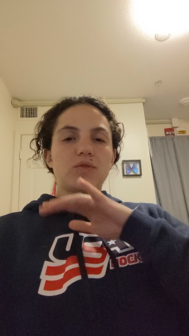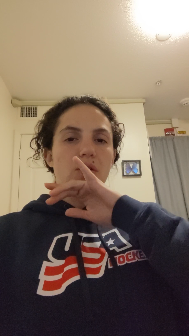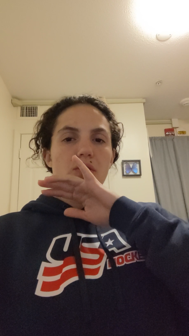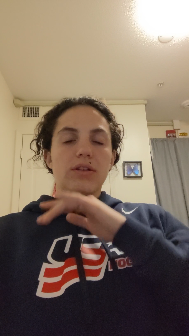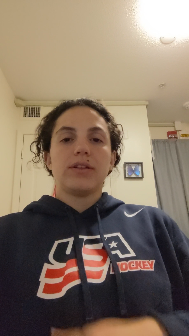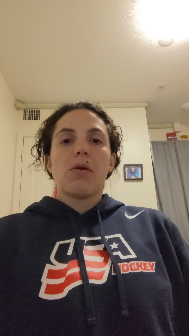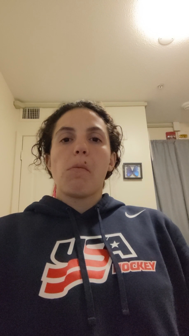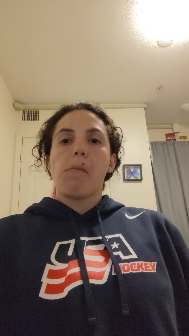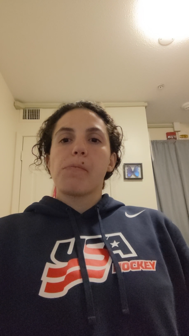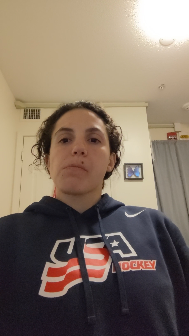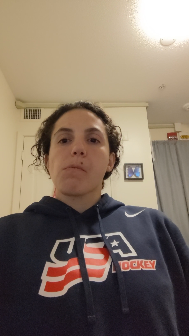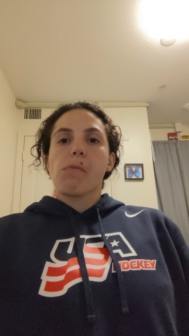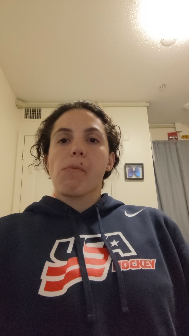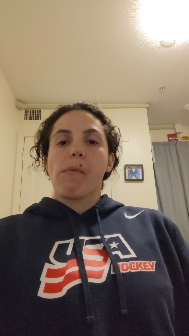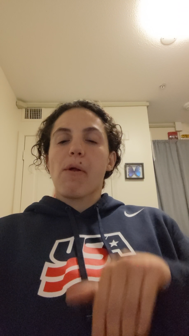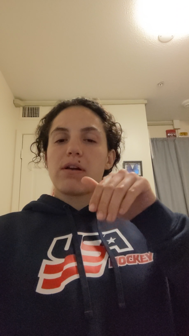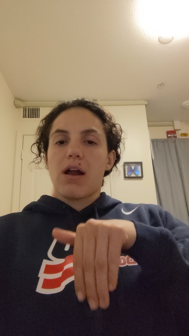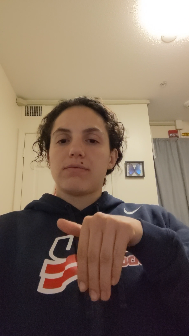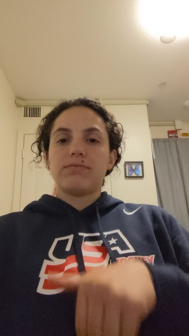night night